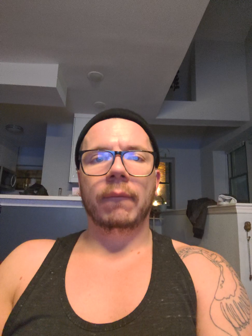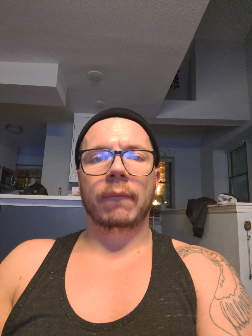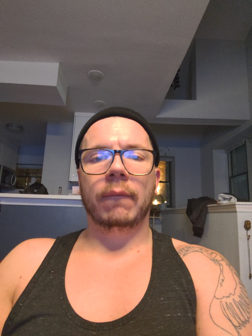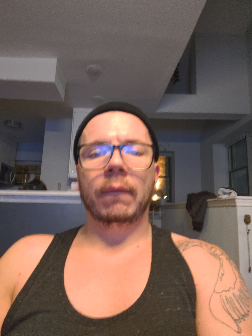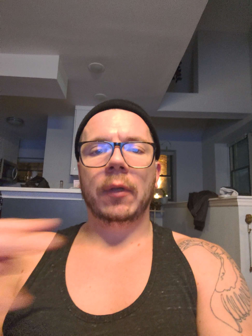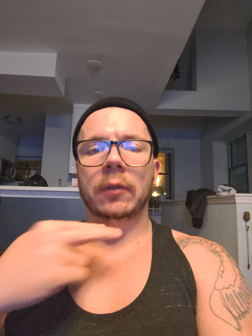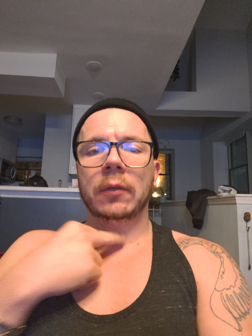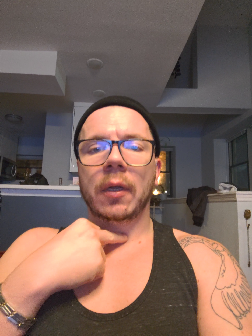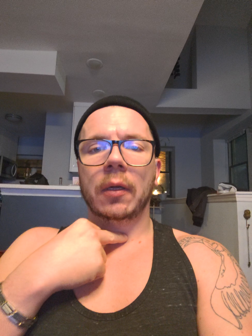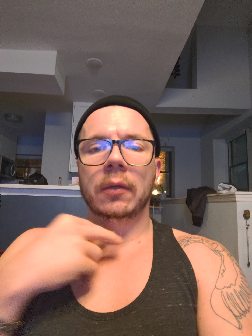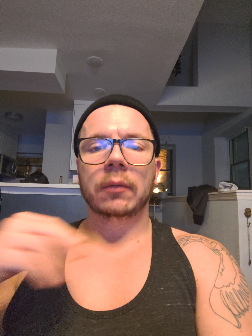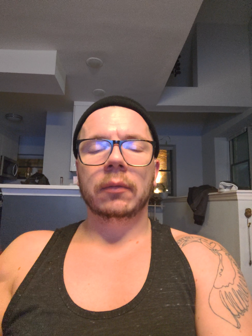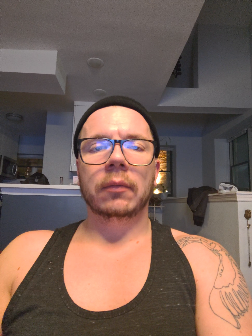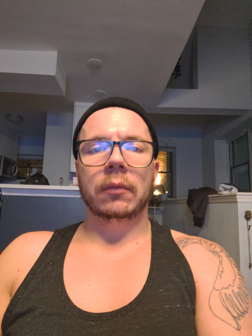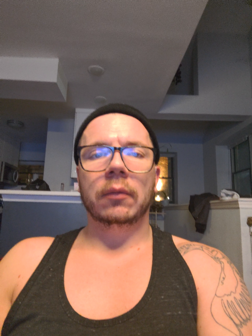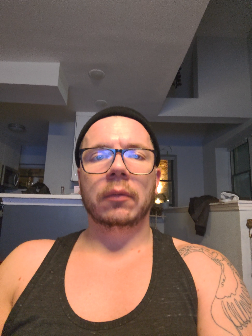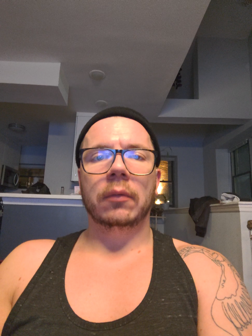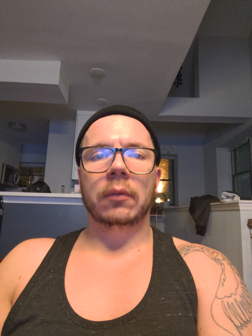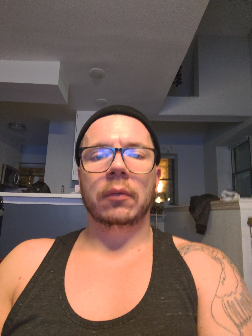stuck